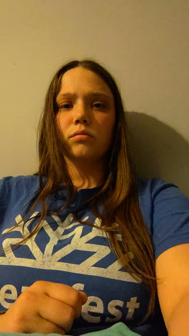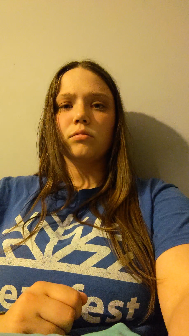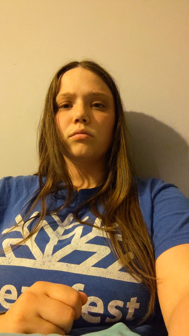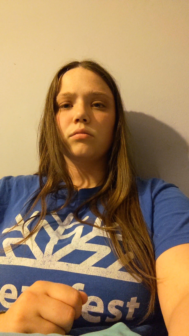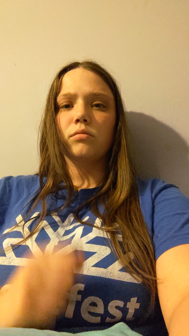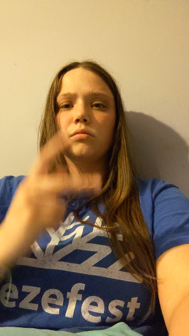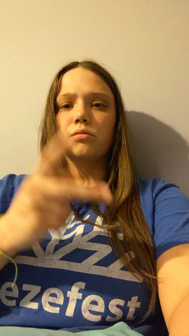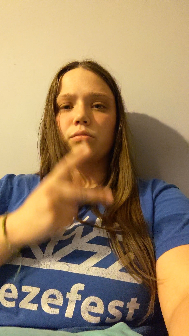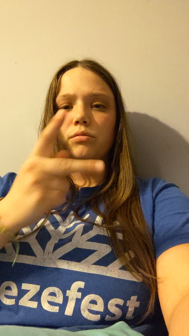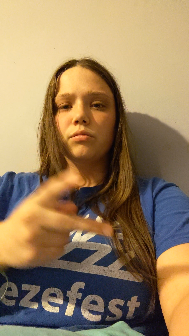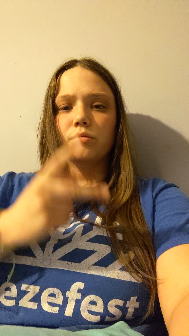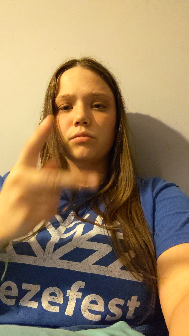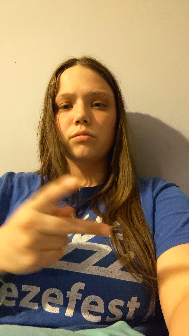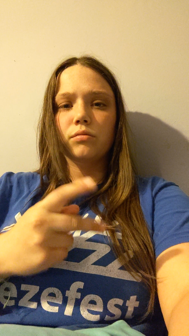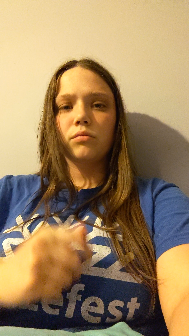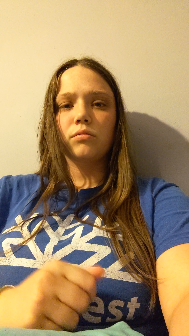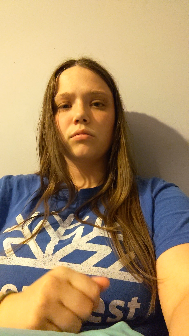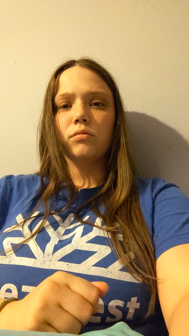careful